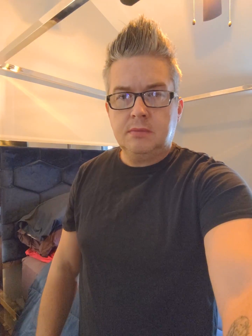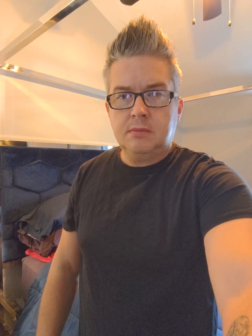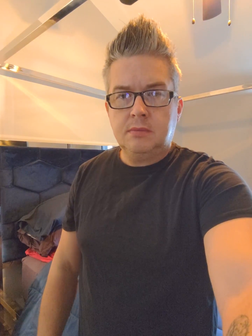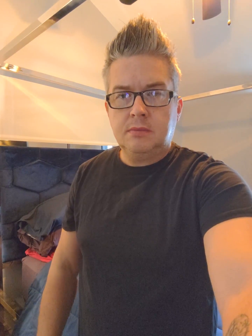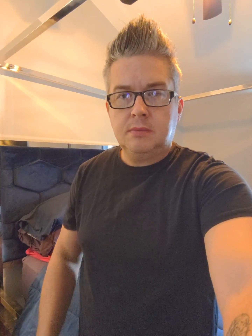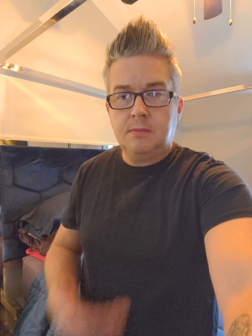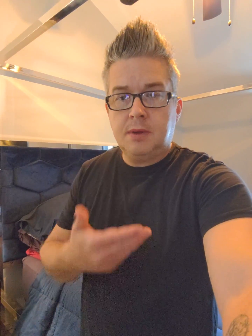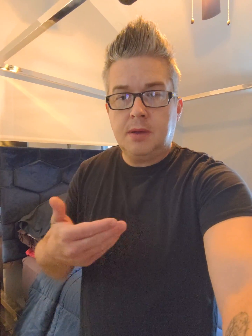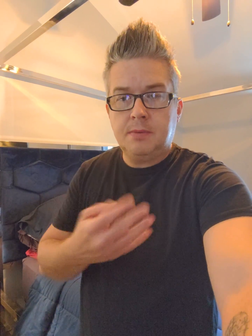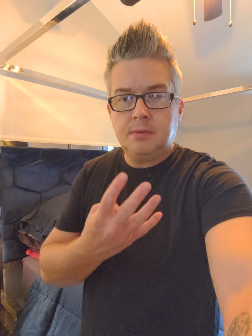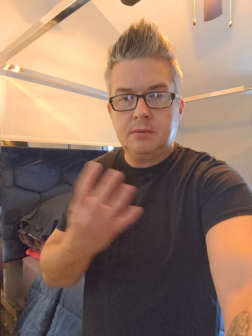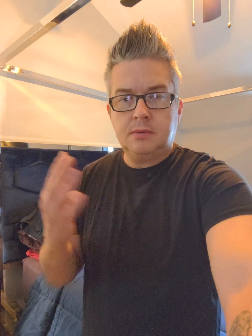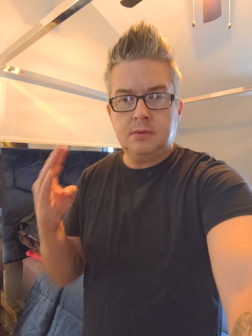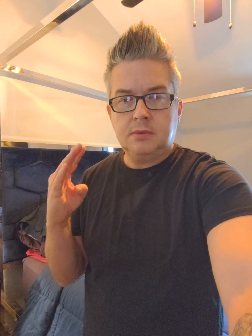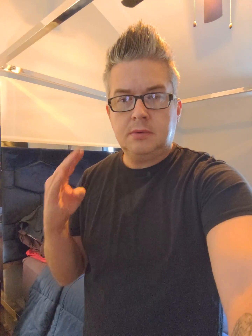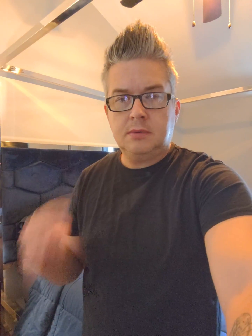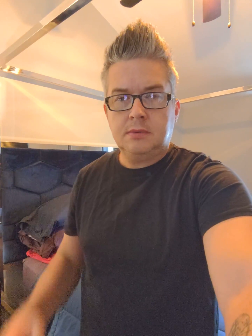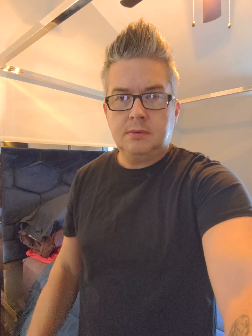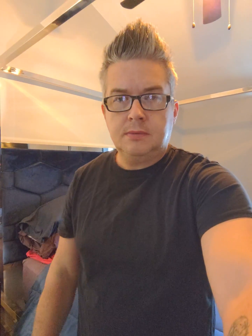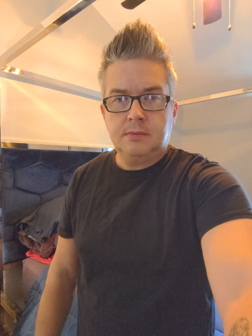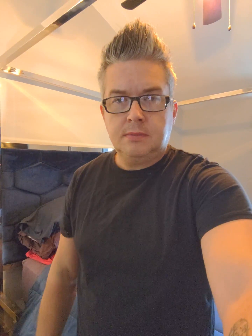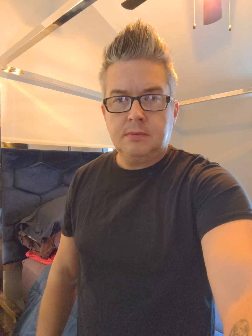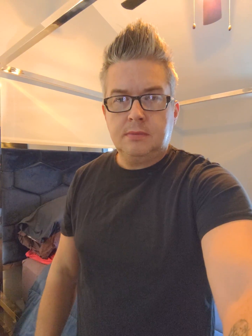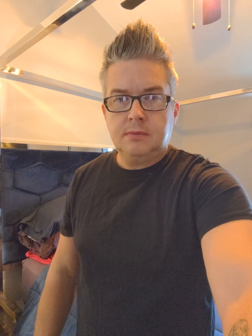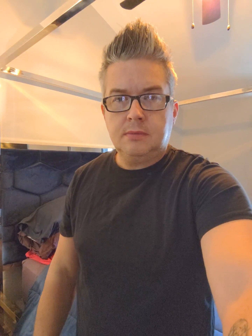crib